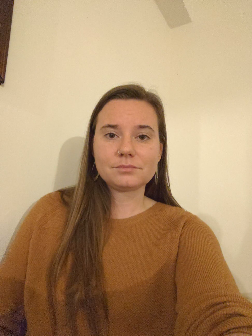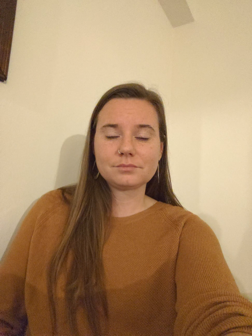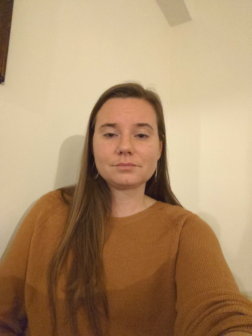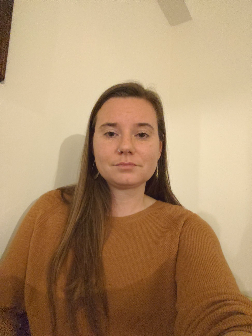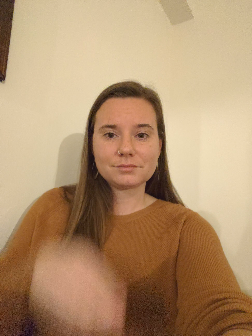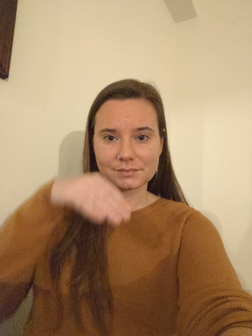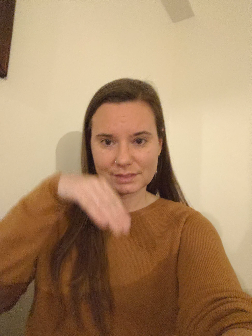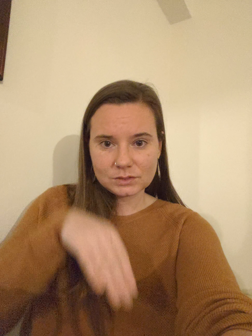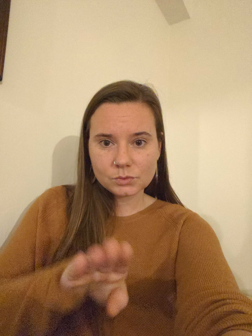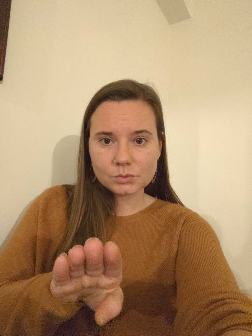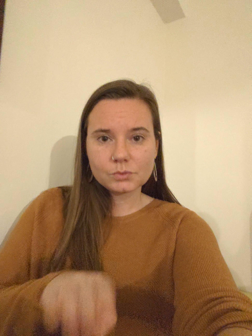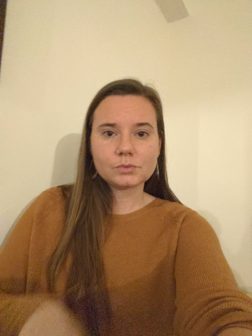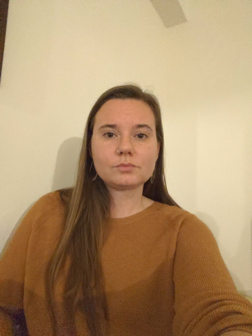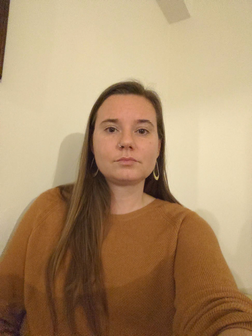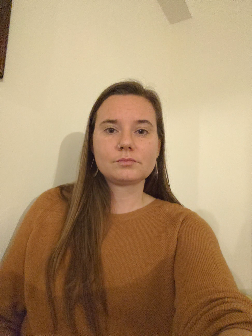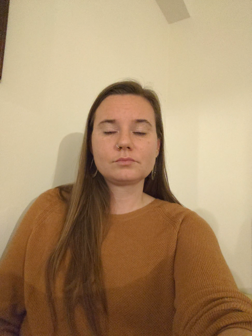into